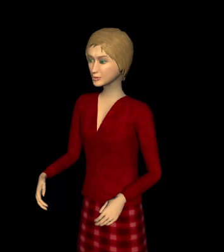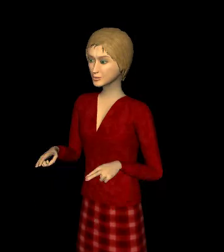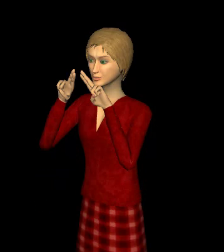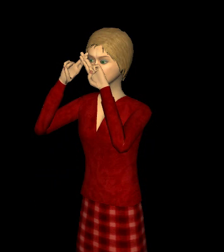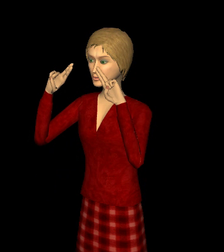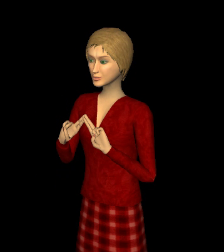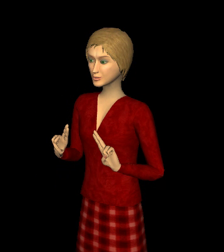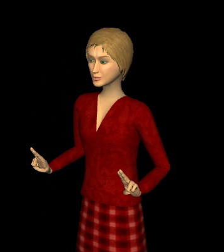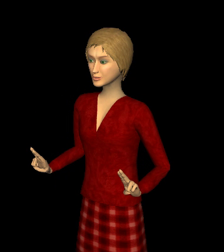دولي